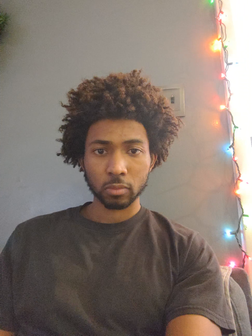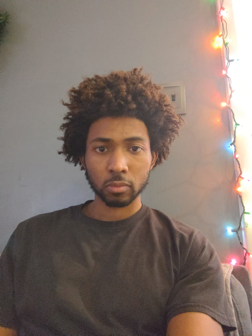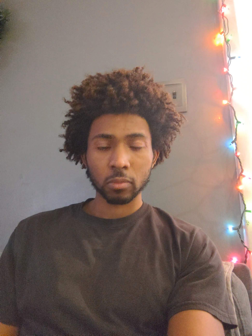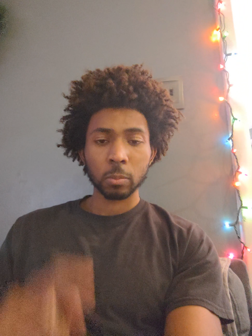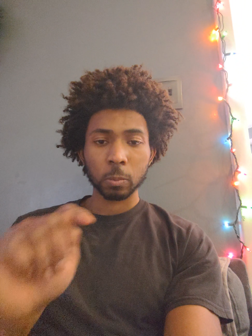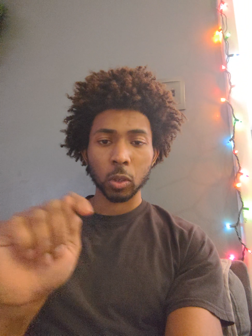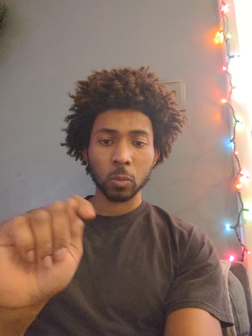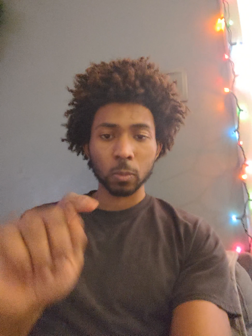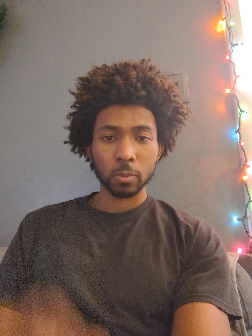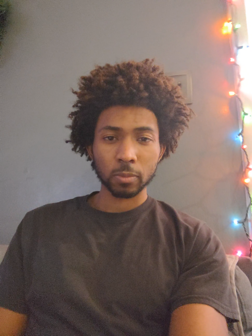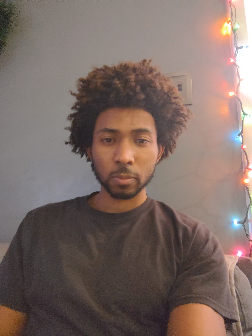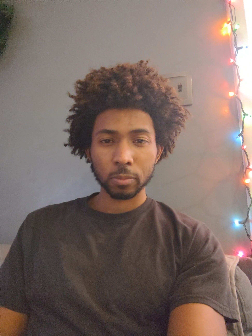potty